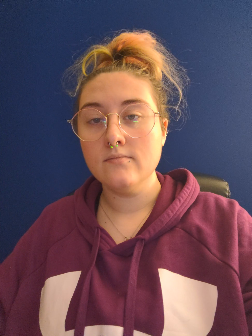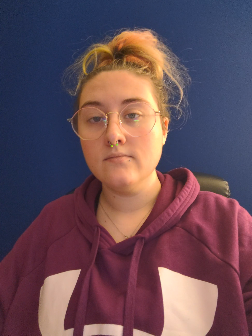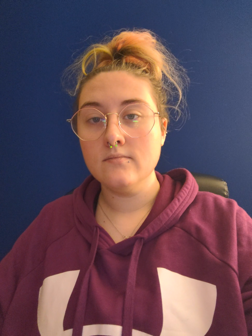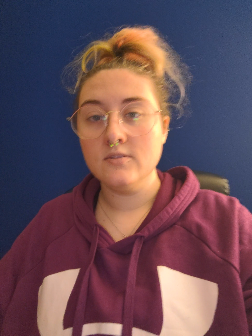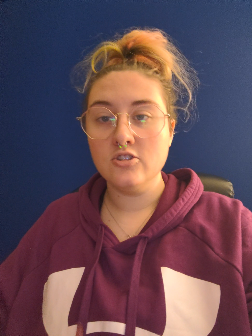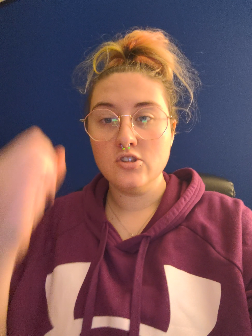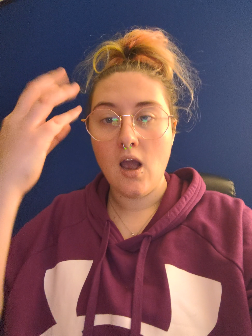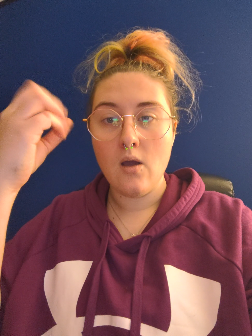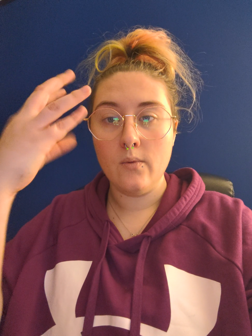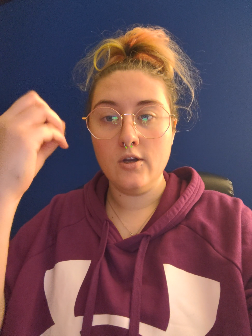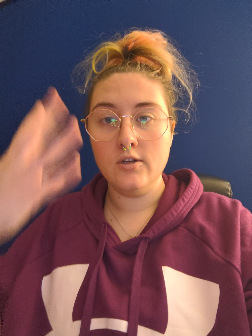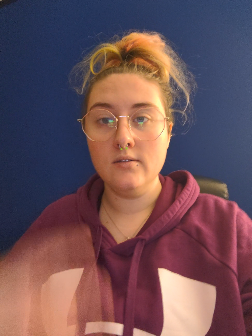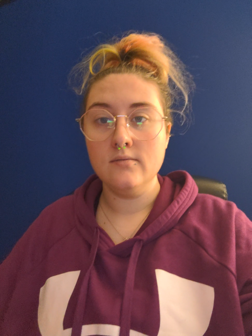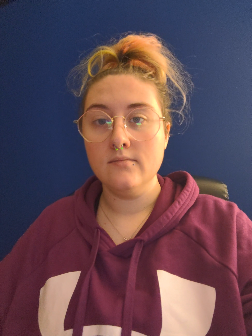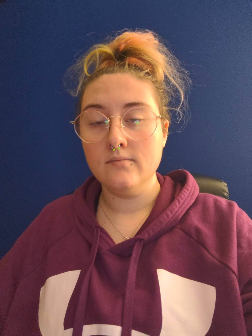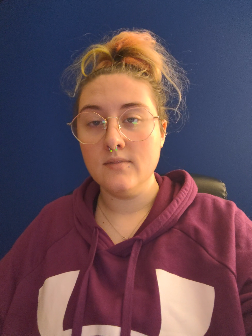shower